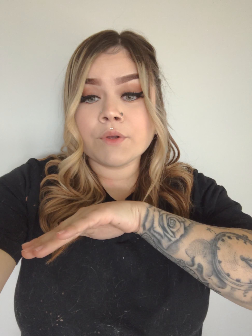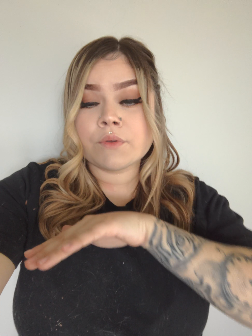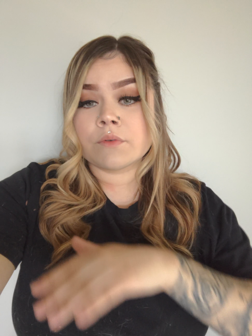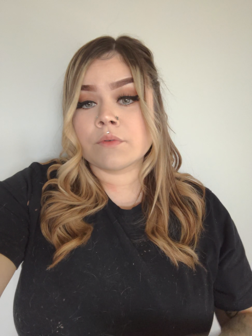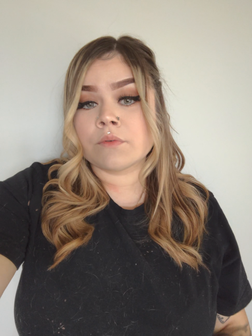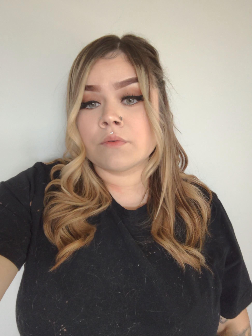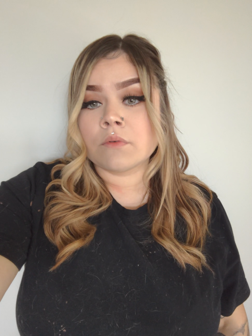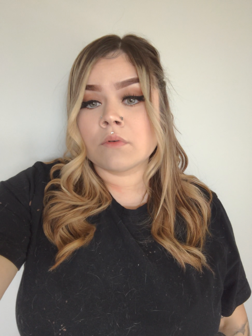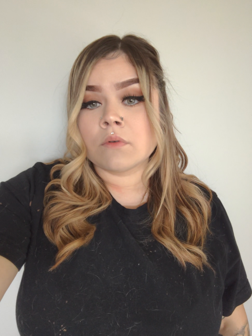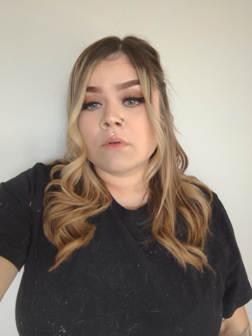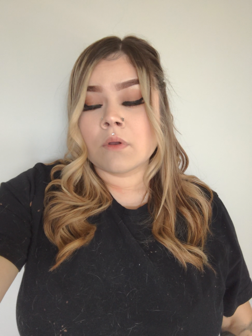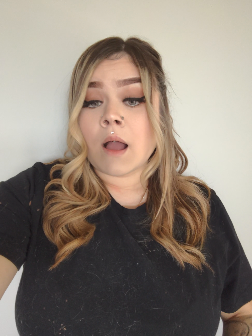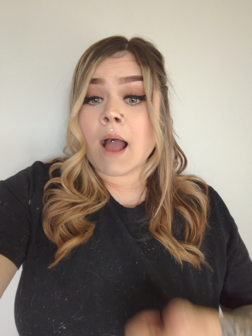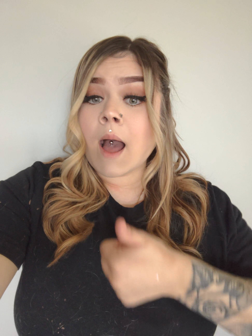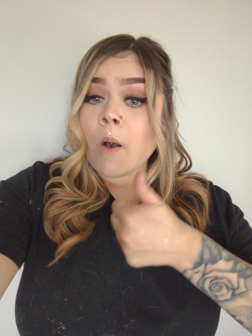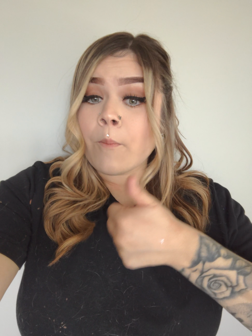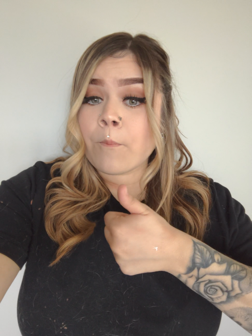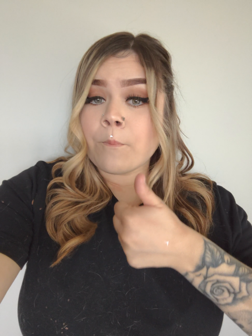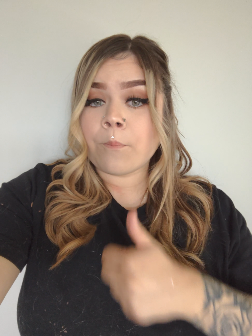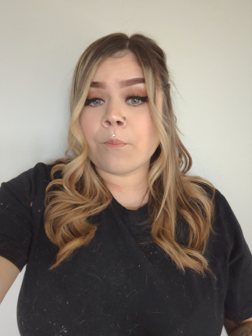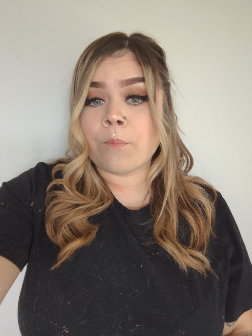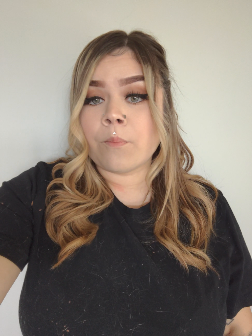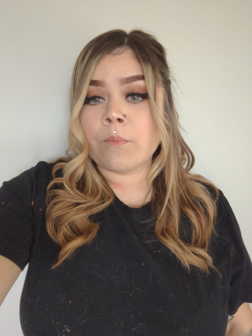help